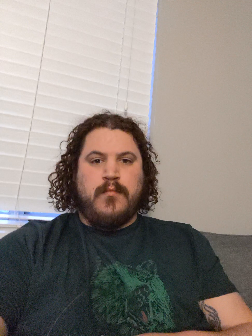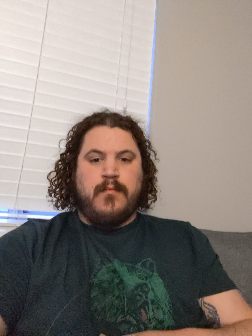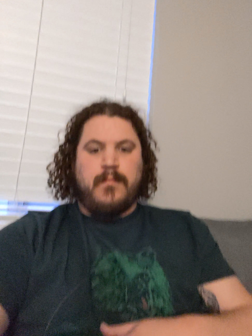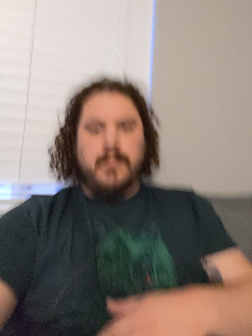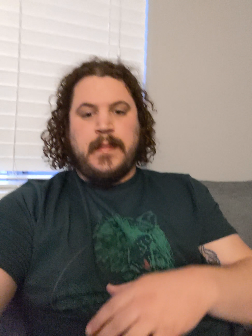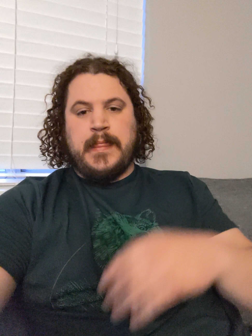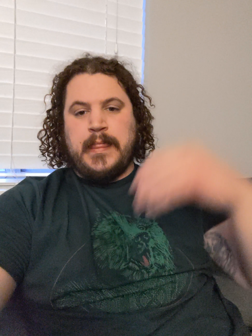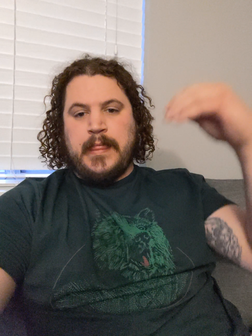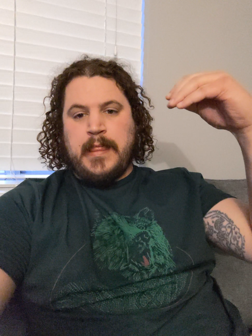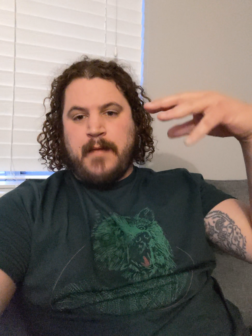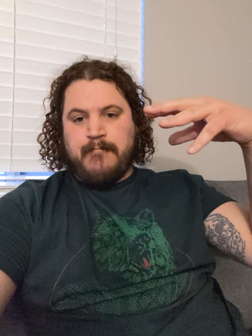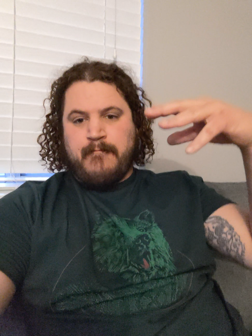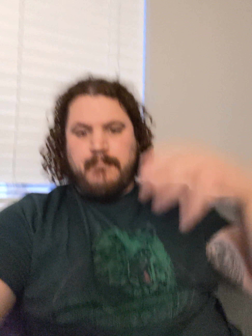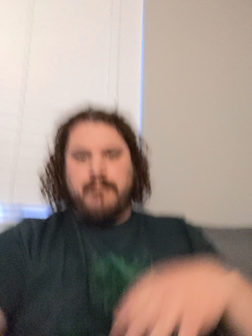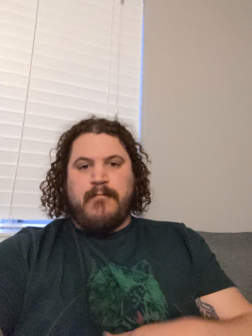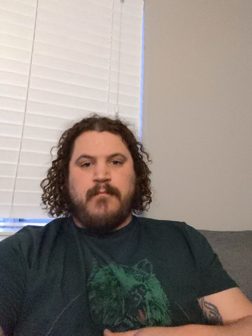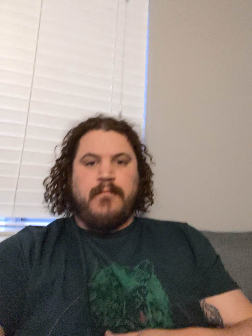lamp